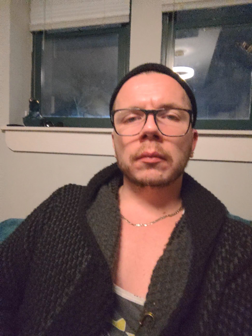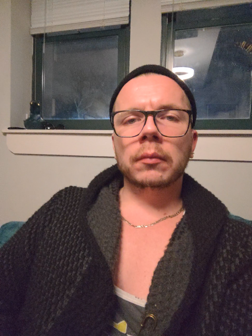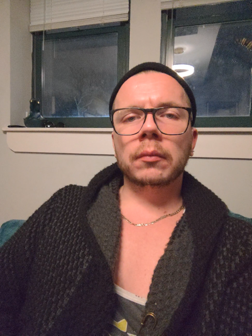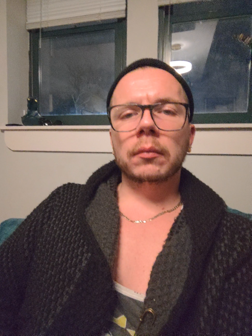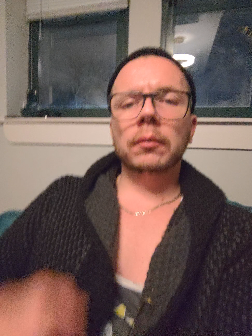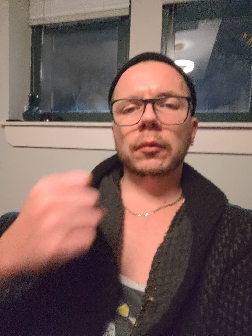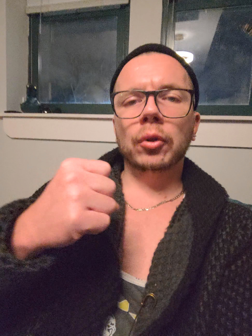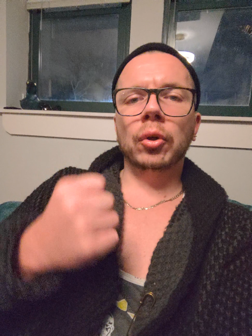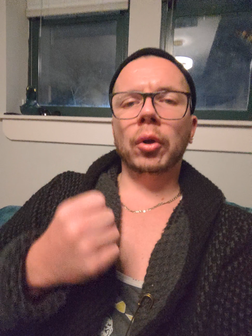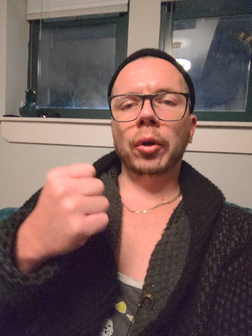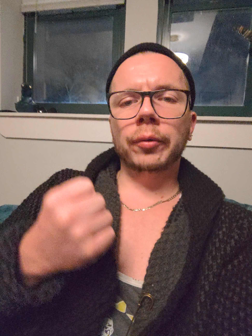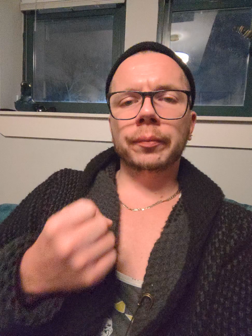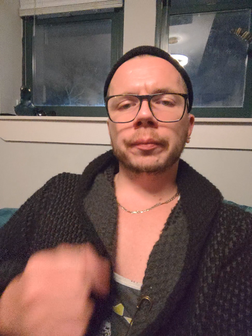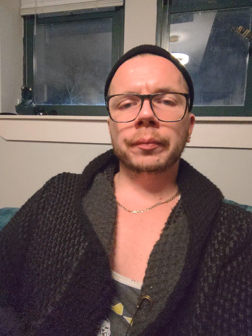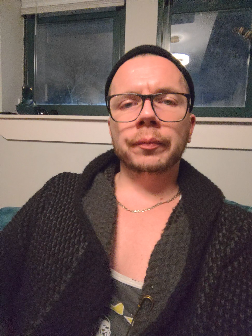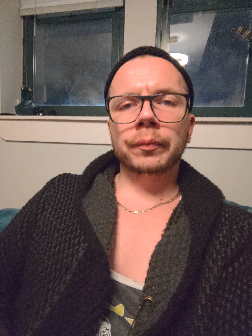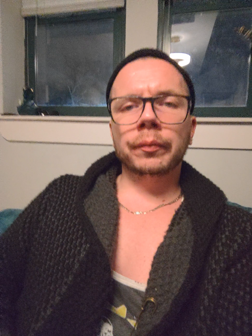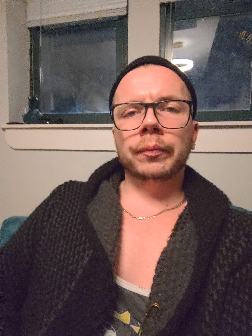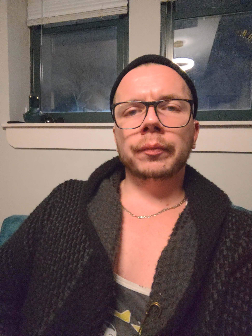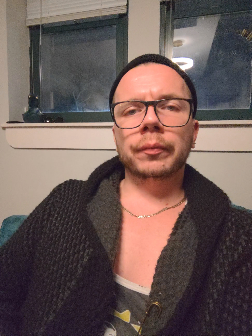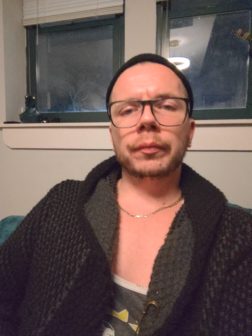car